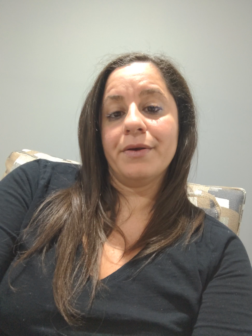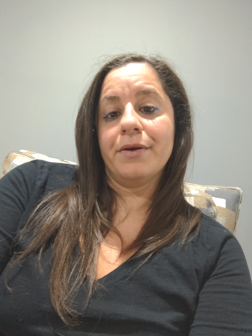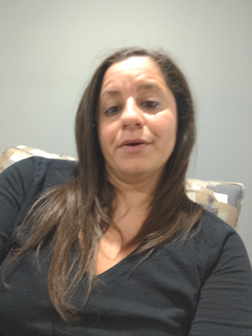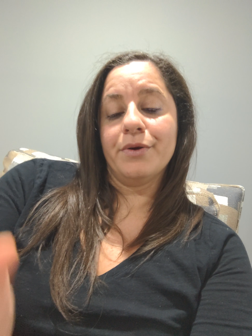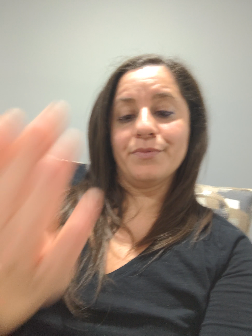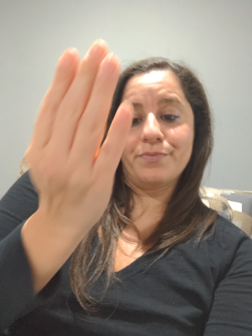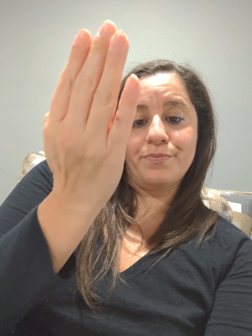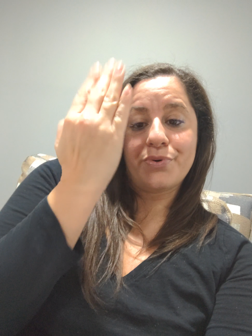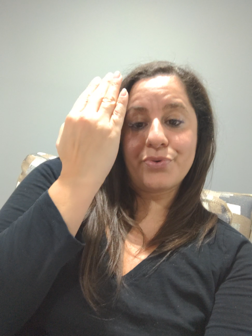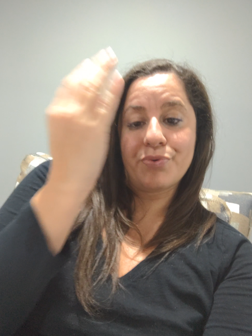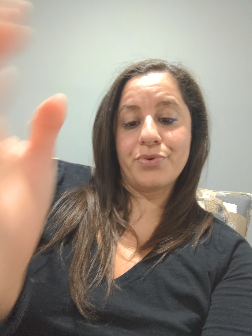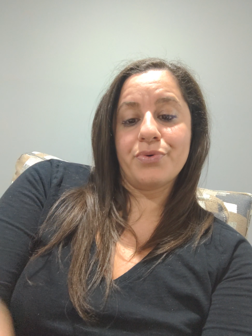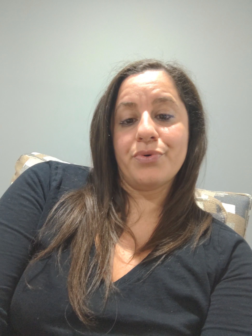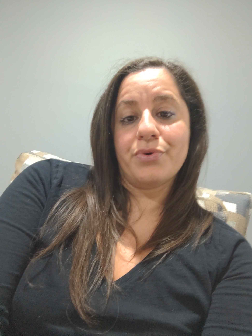morning